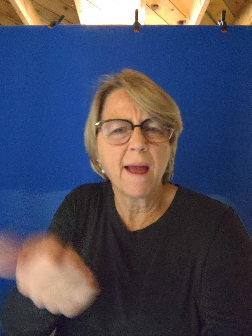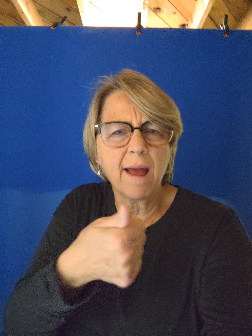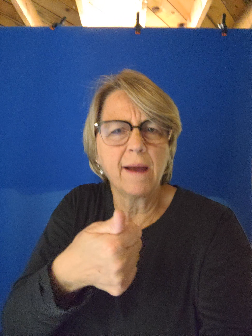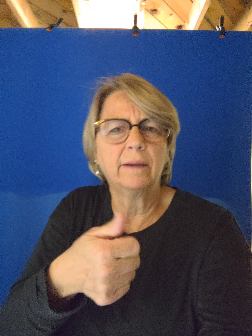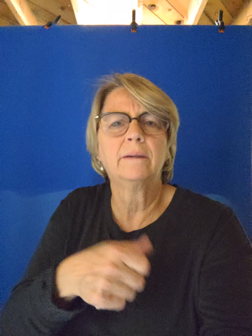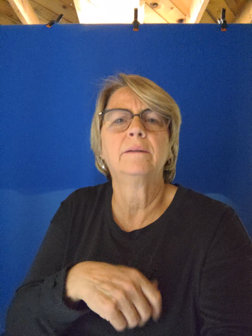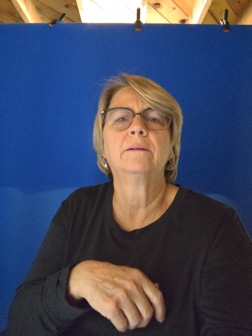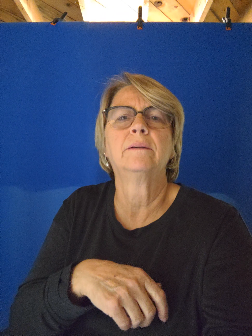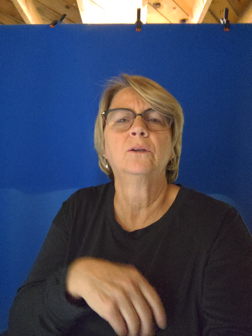hide